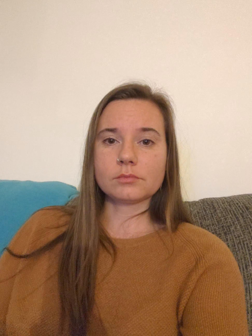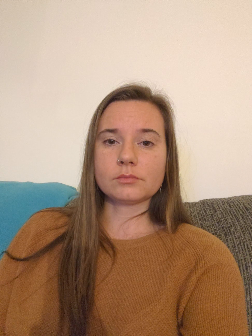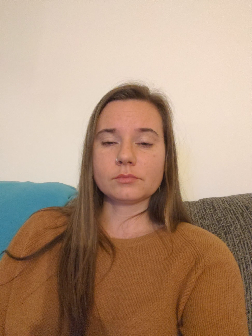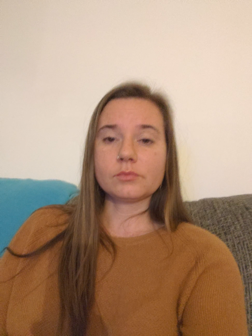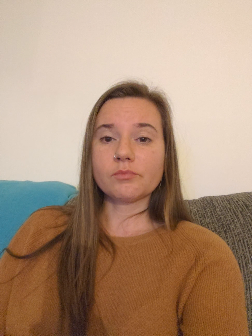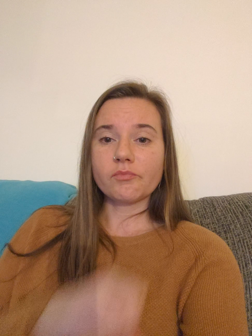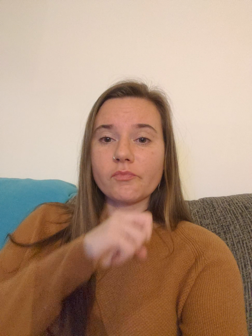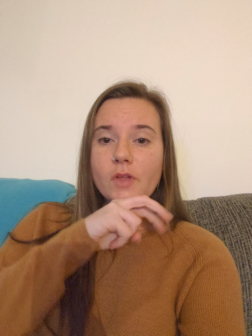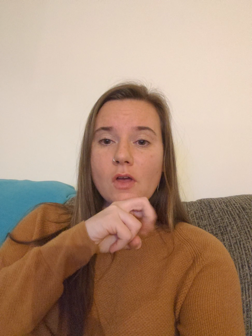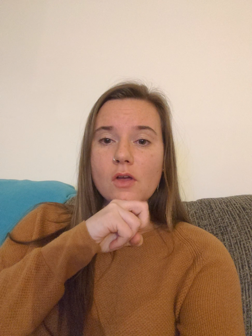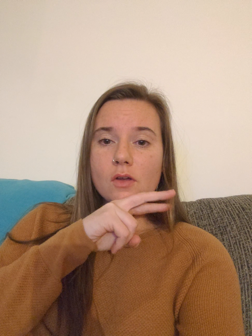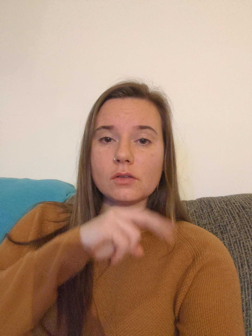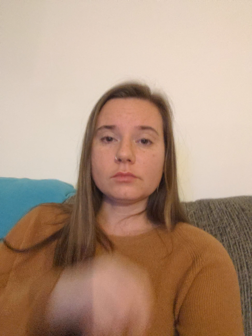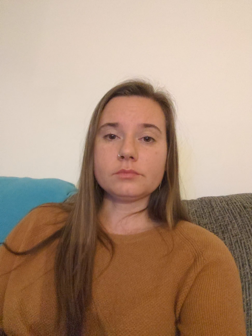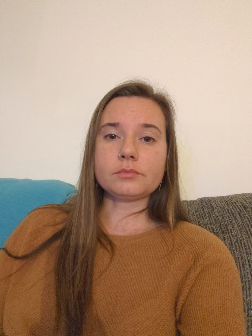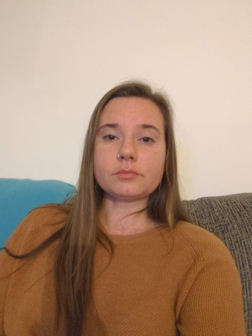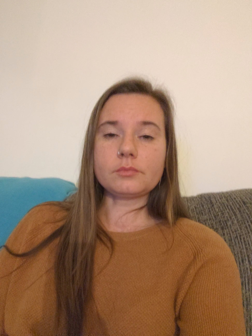frog